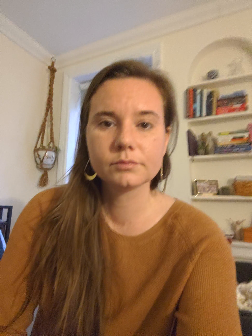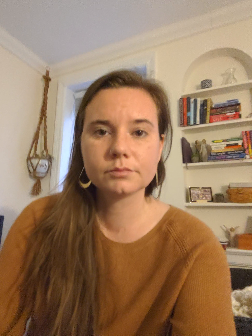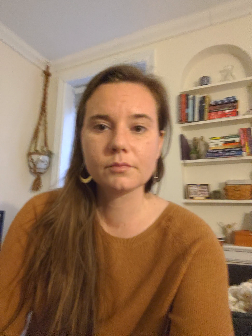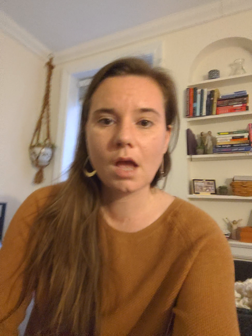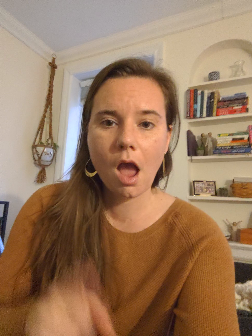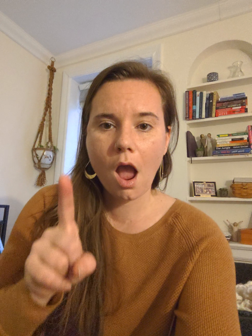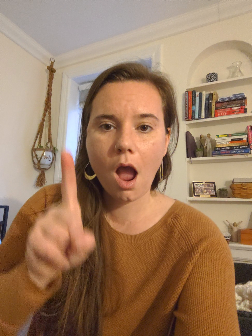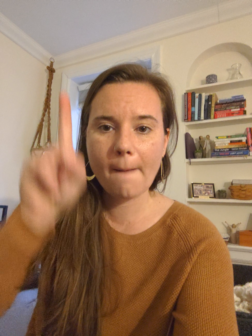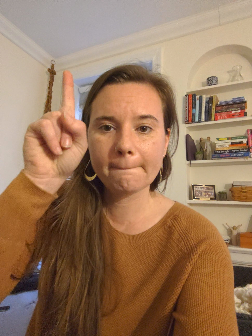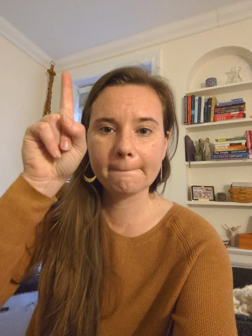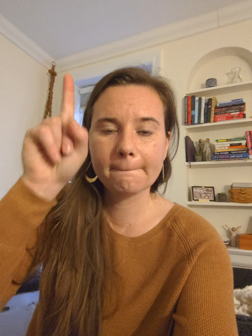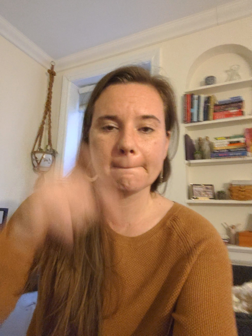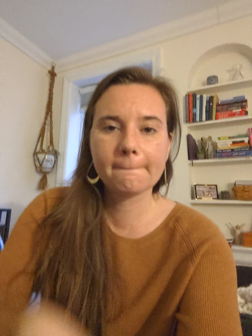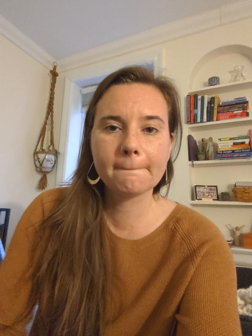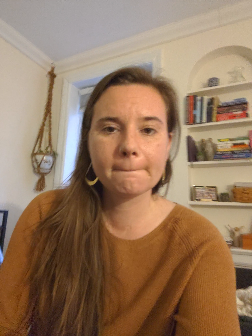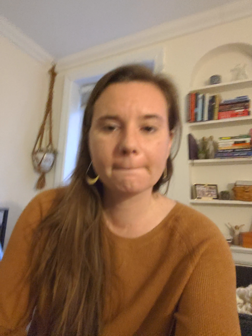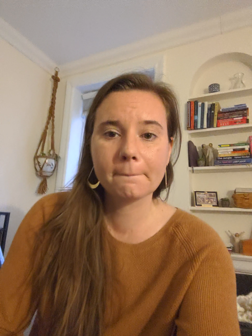up